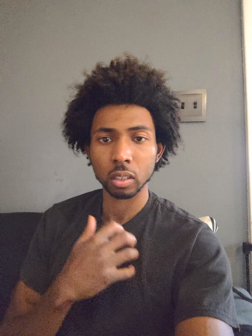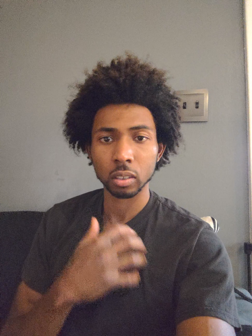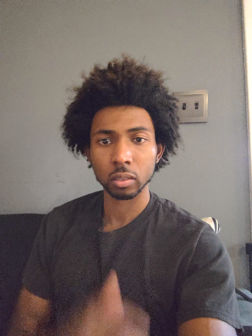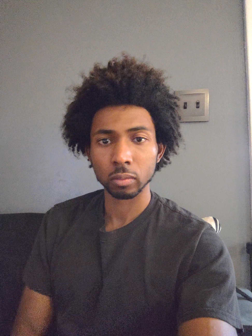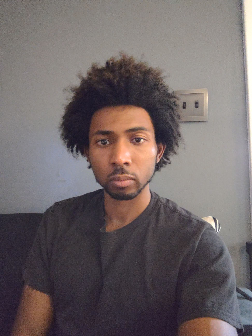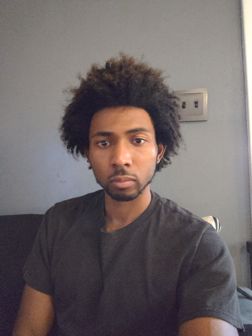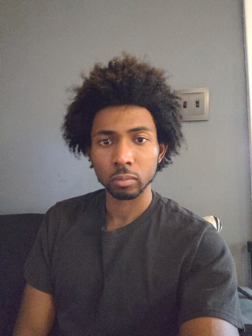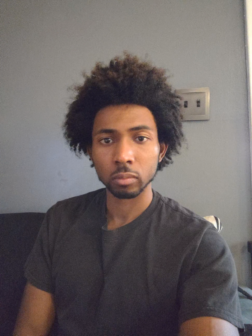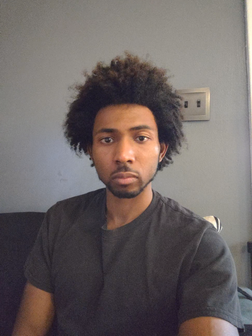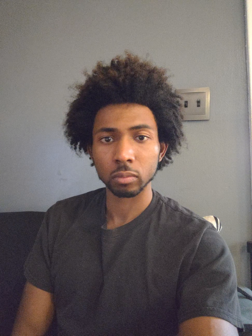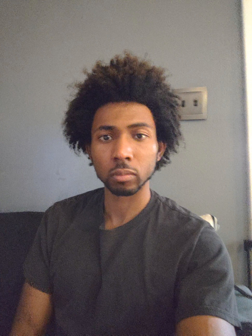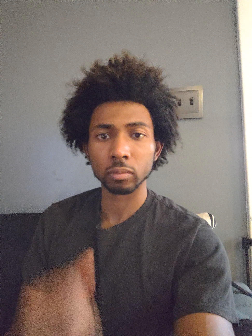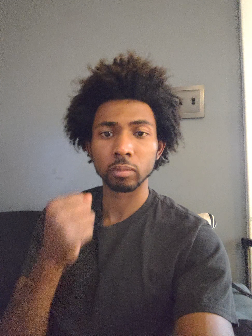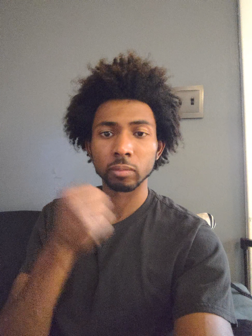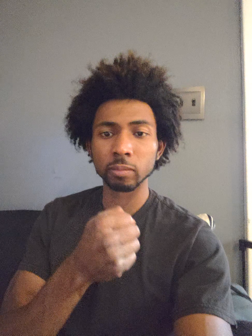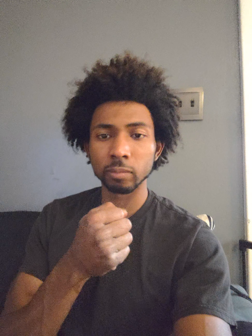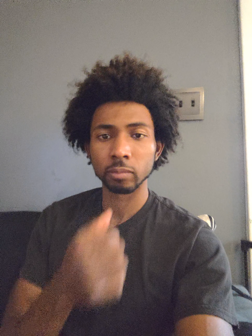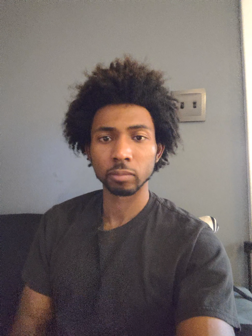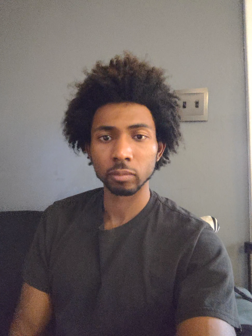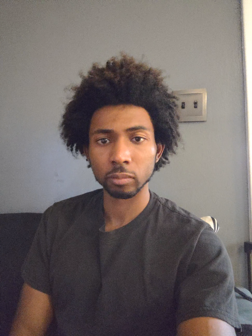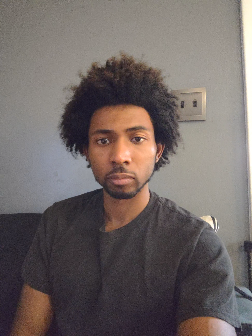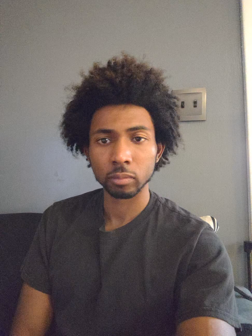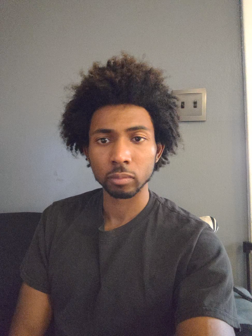hit